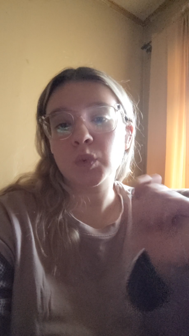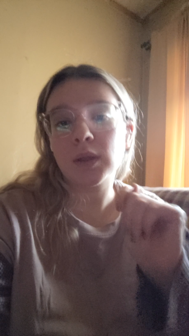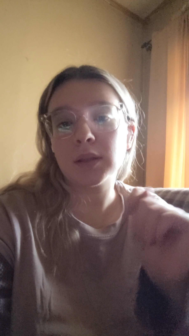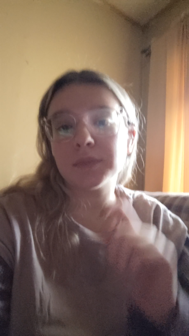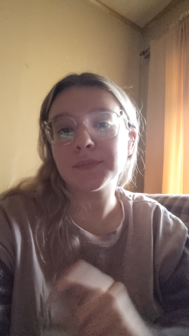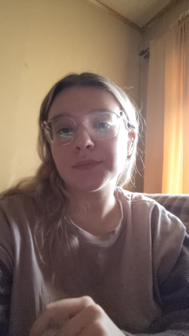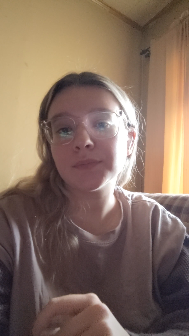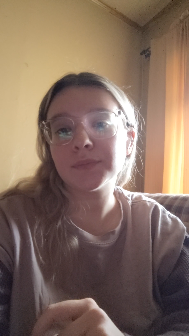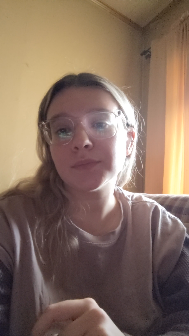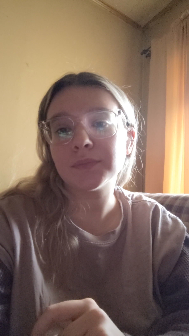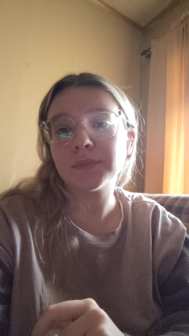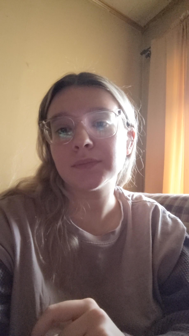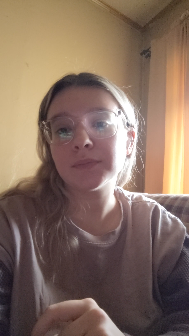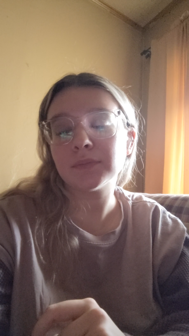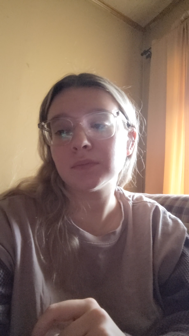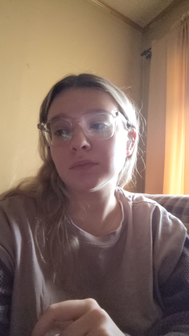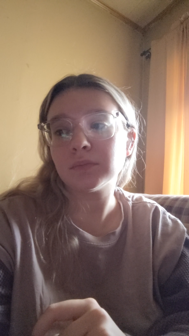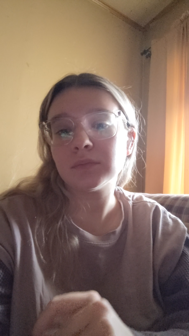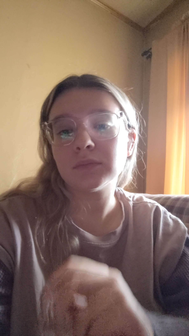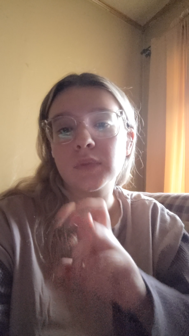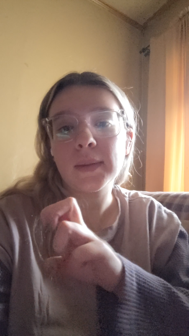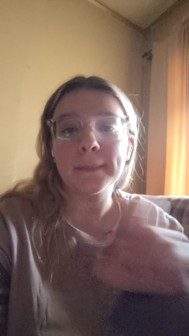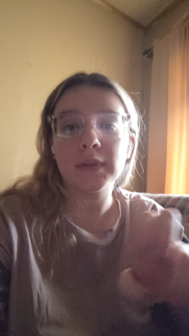bench